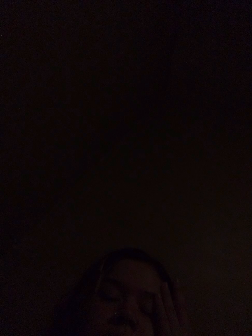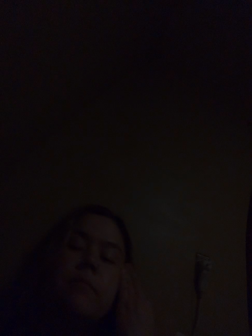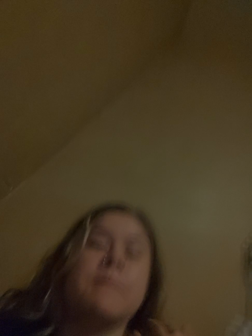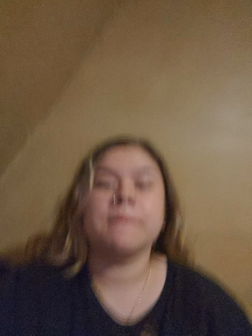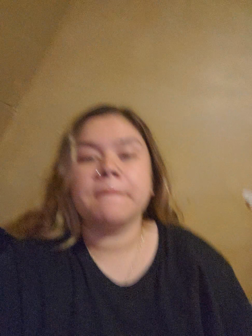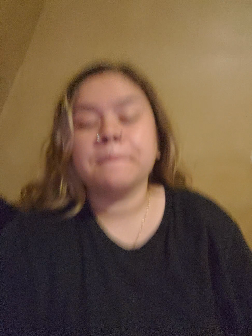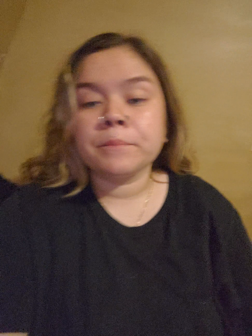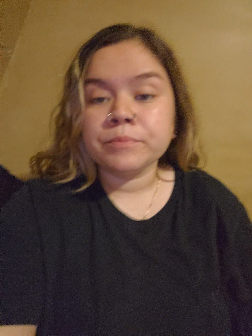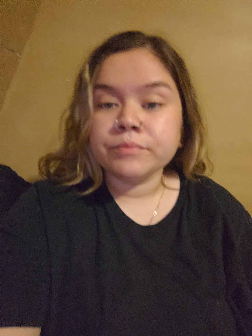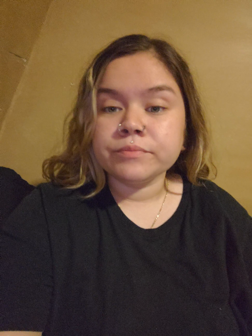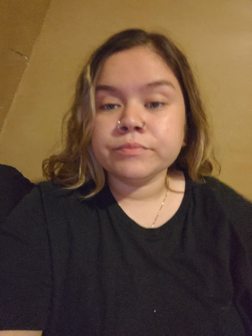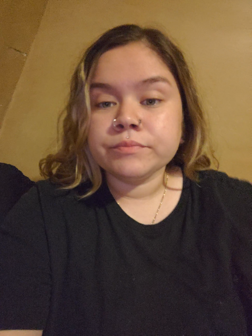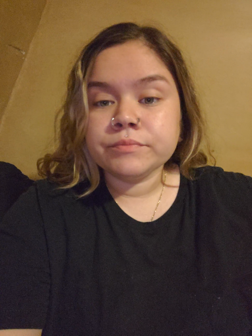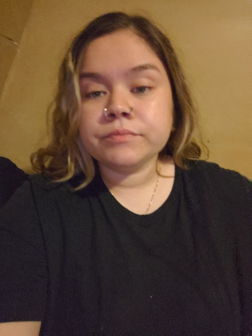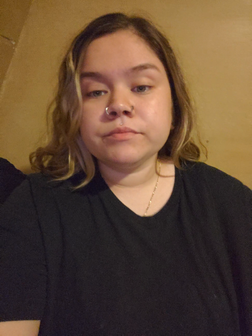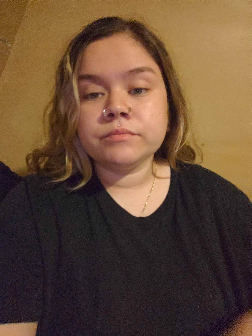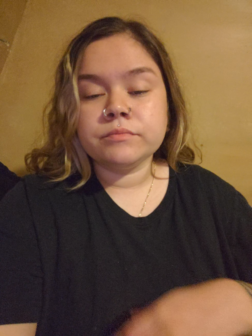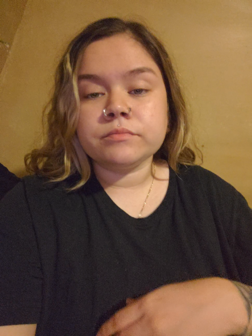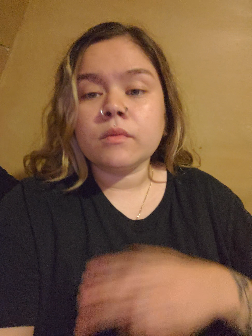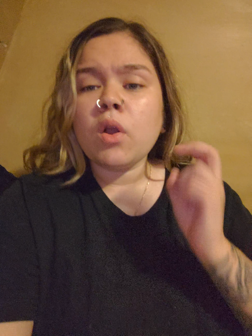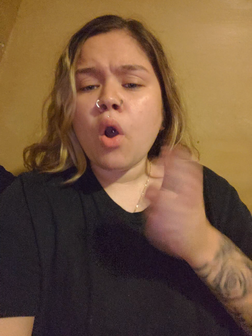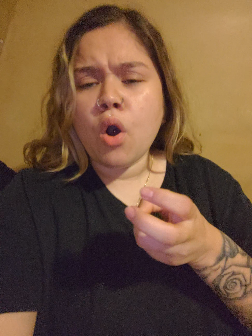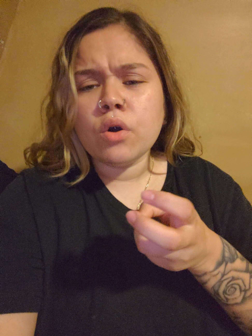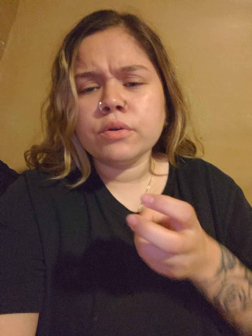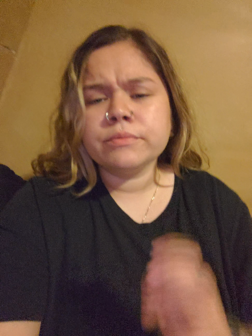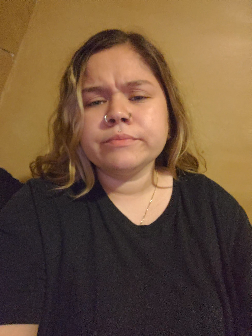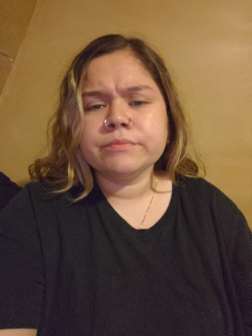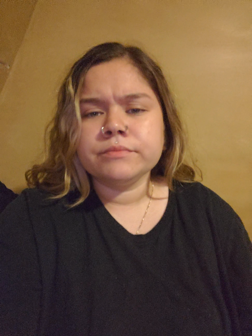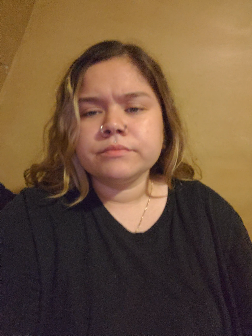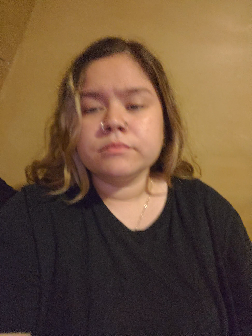hard